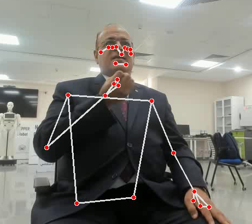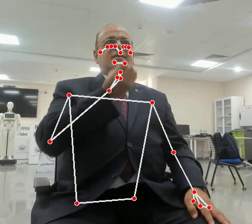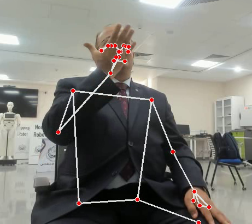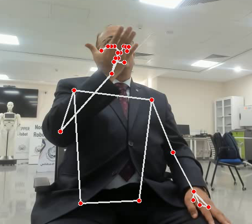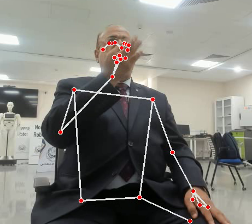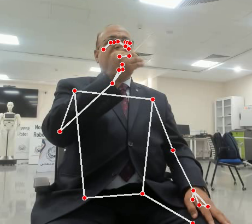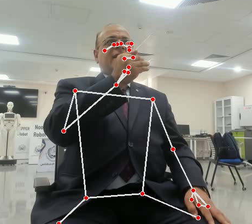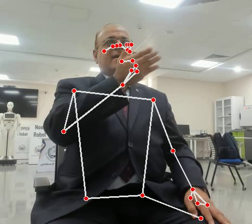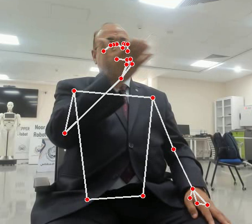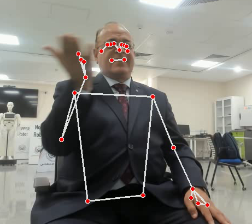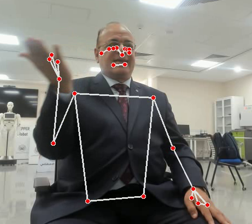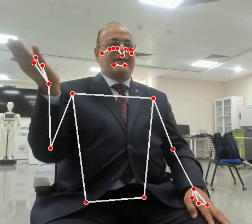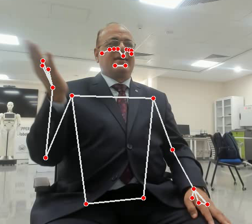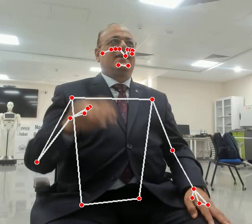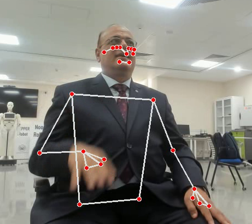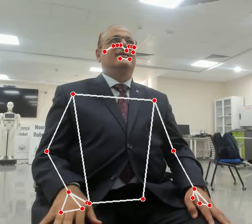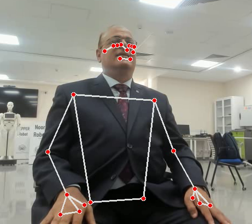sabhl elkheer